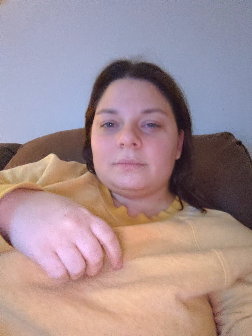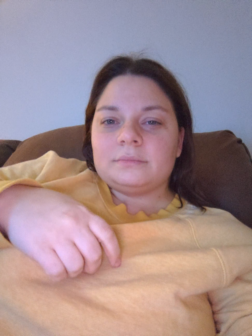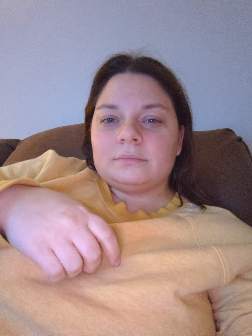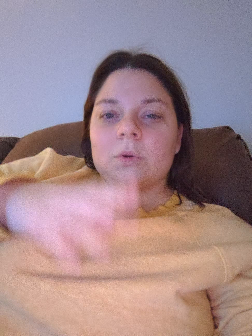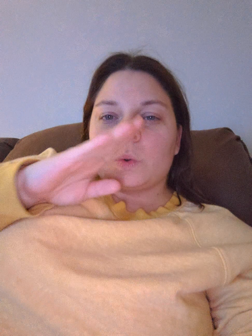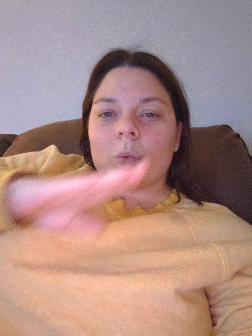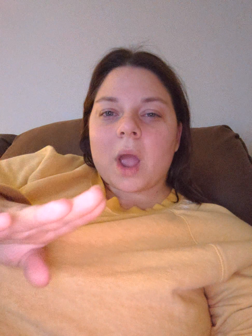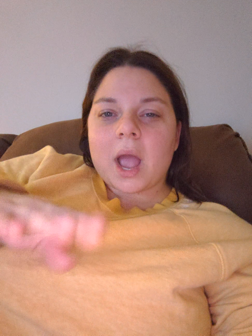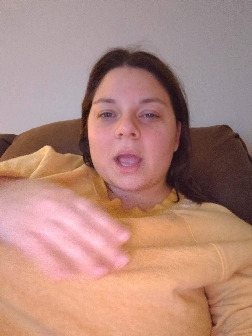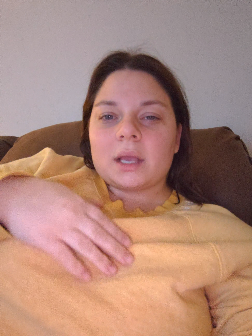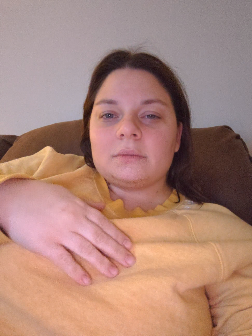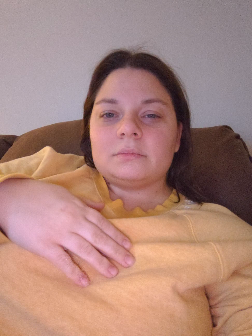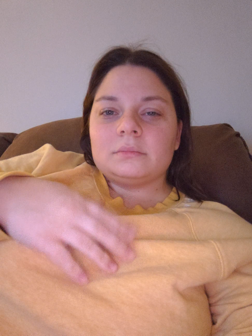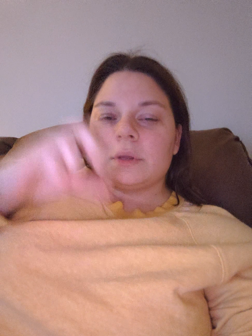quiet